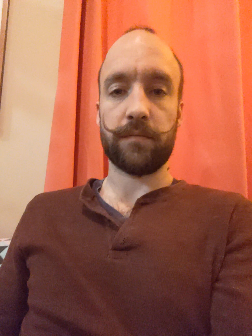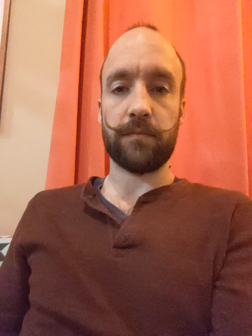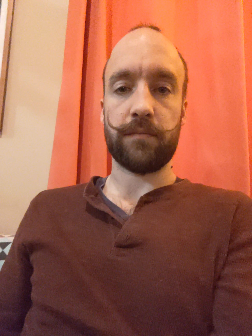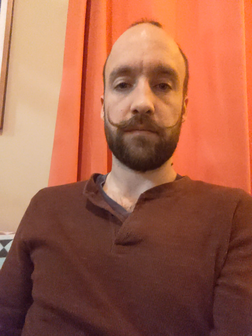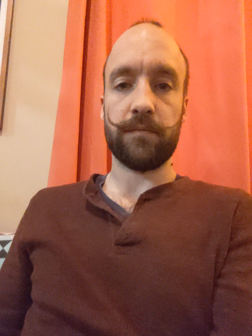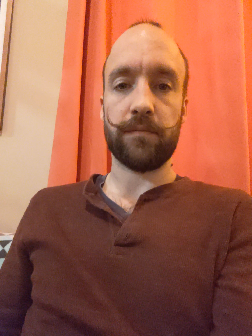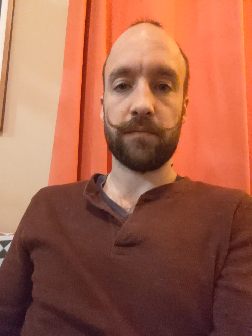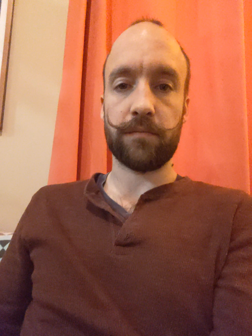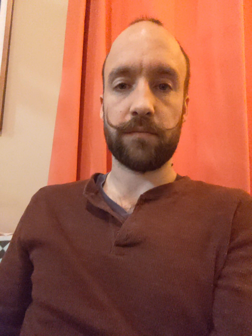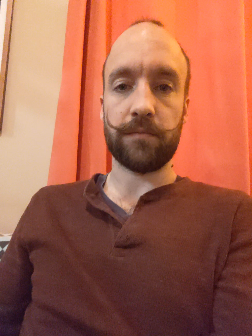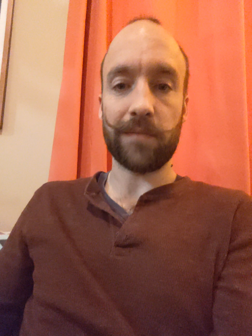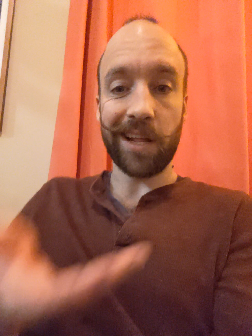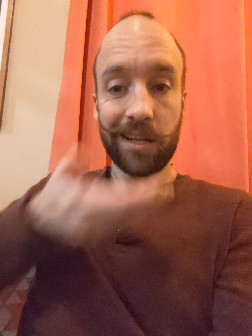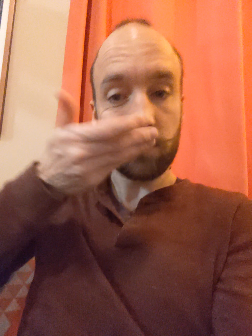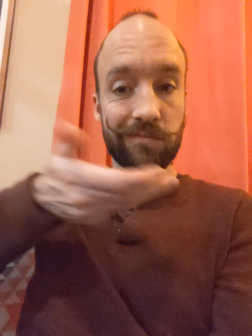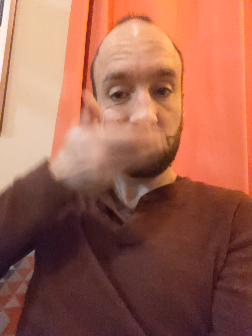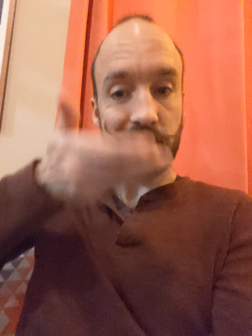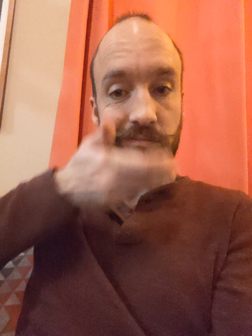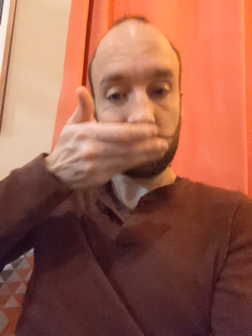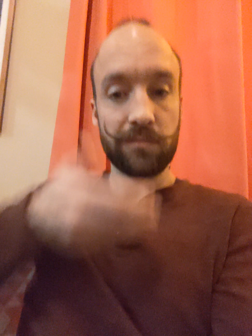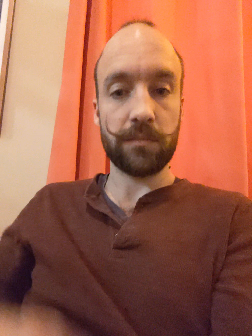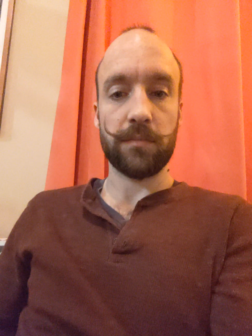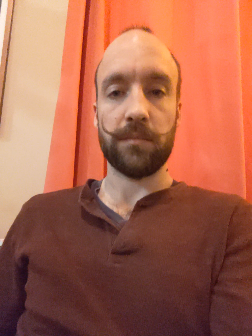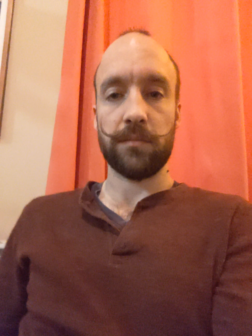cereal